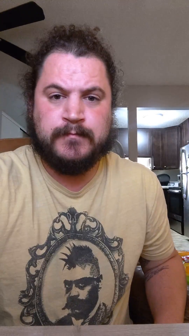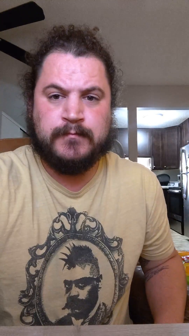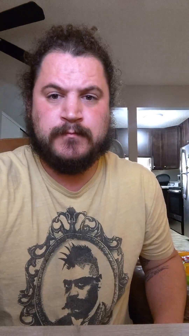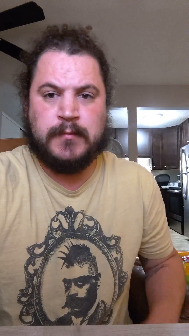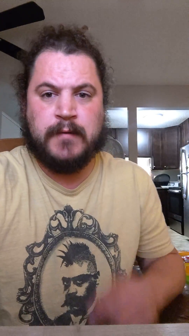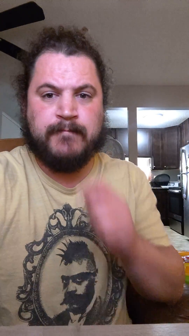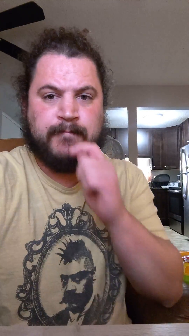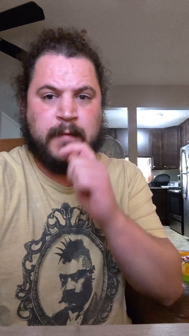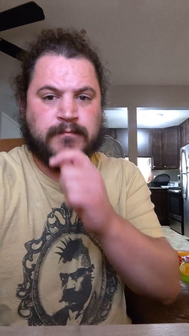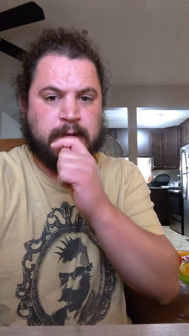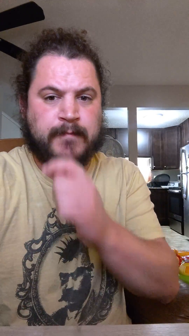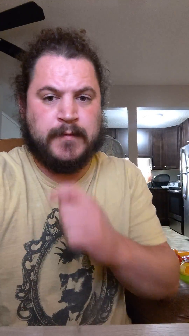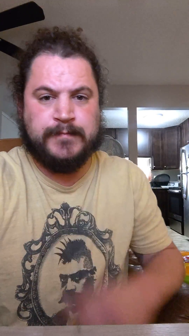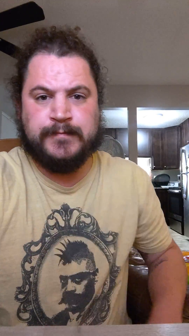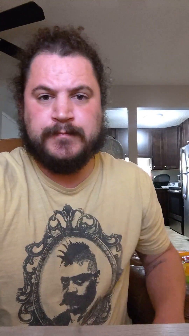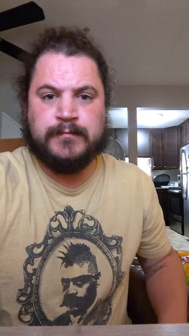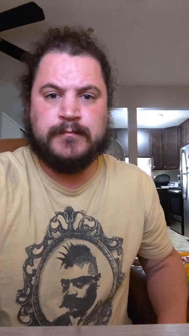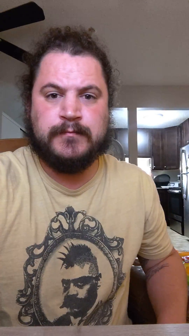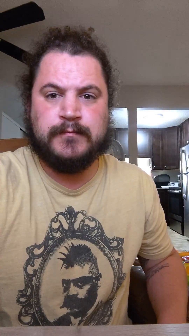popsicle